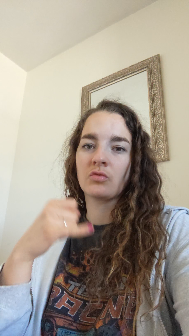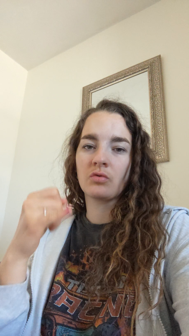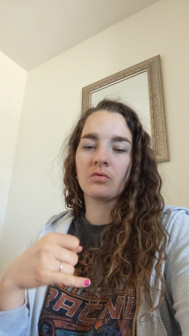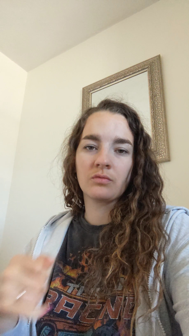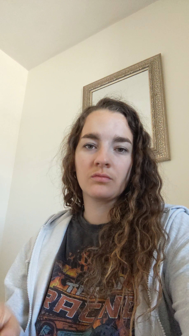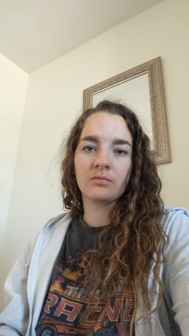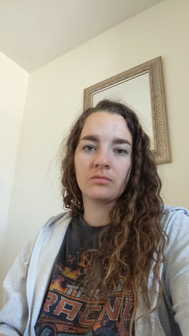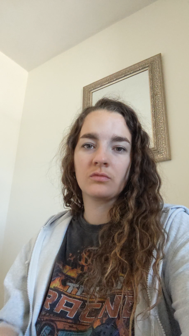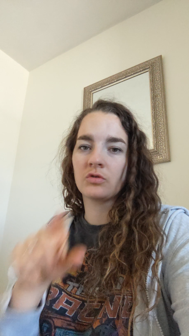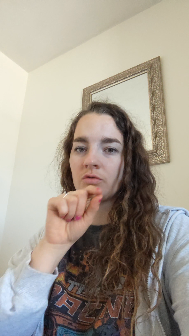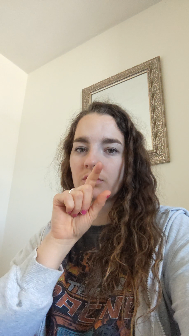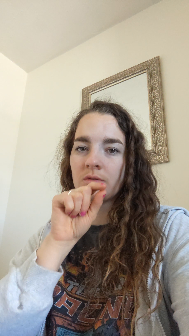chicken